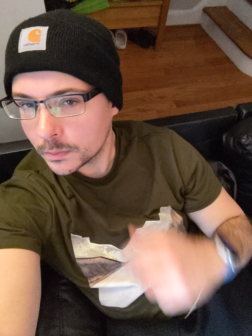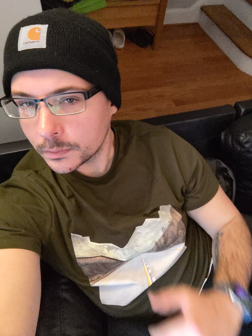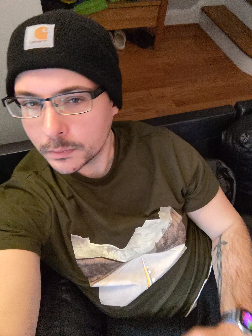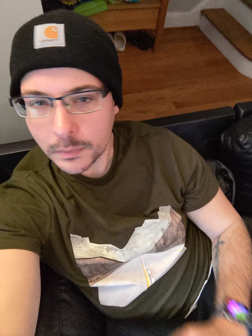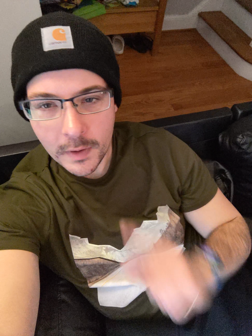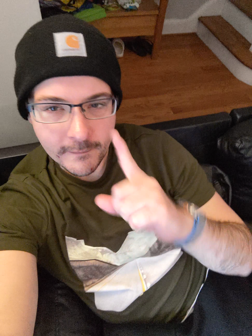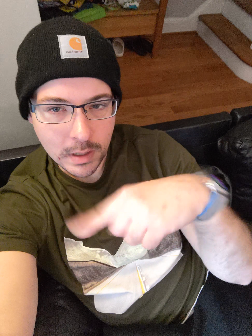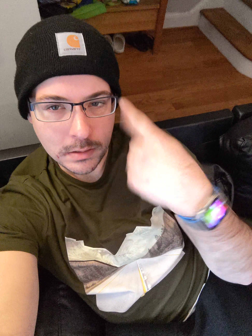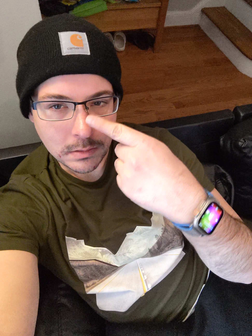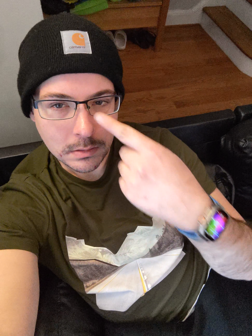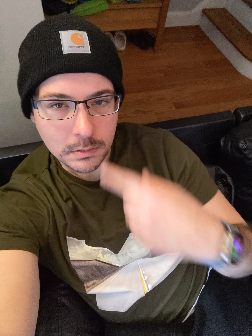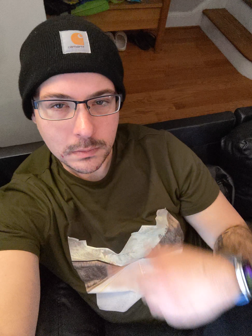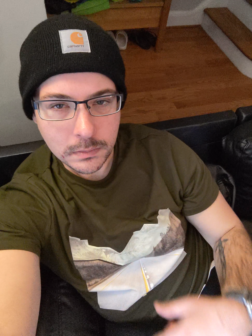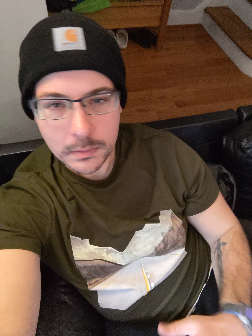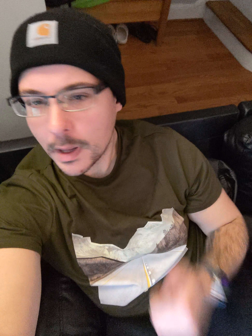face